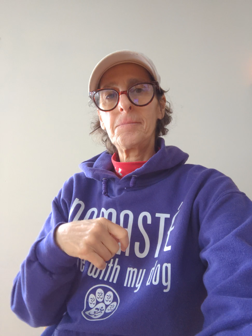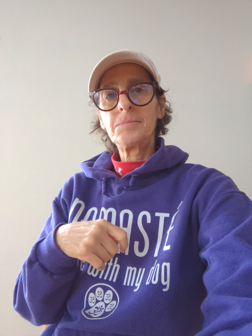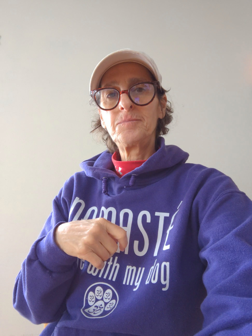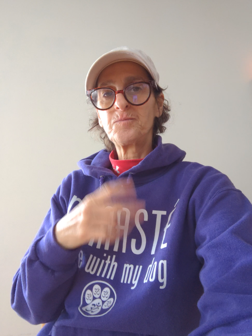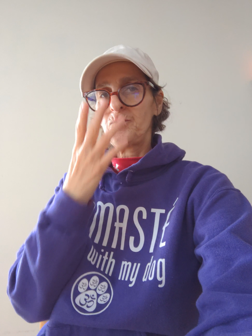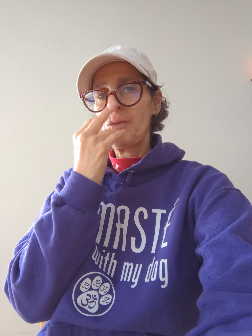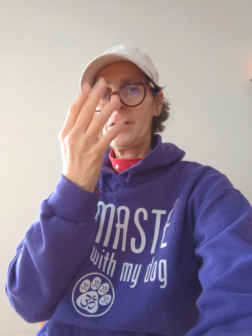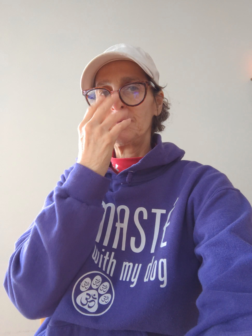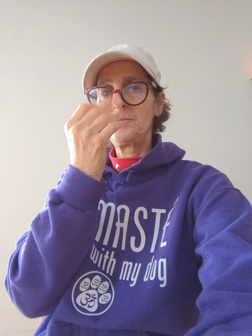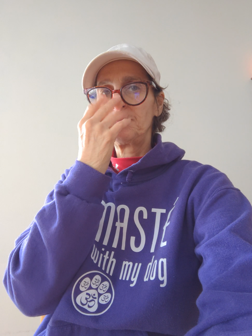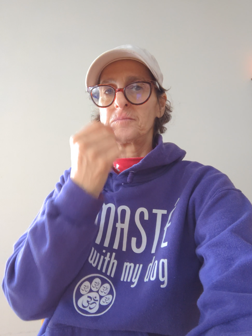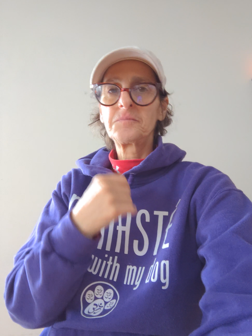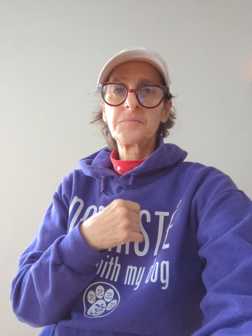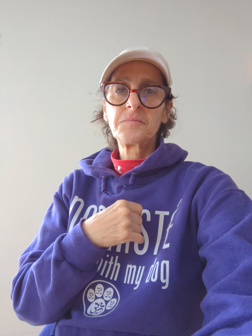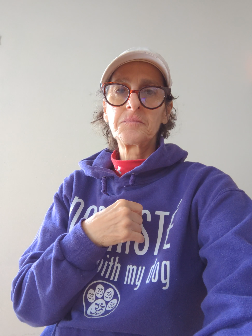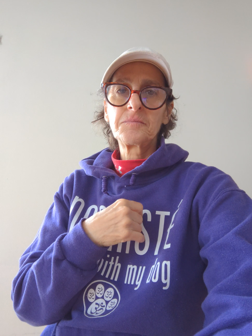wolf